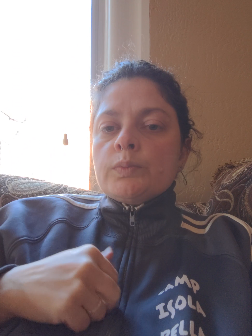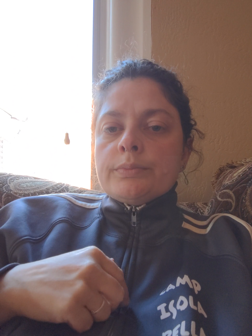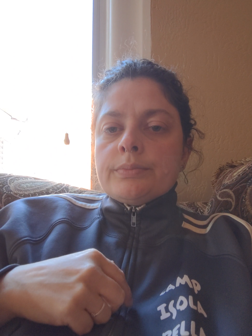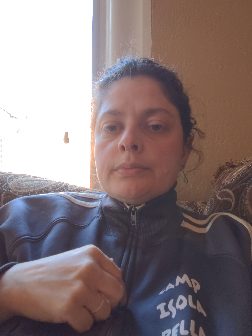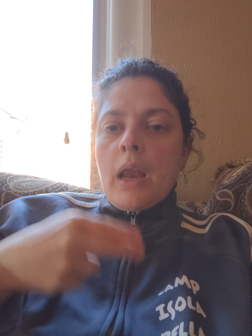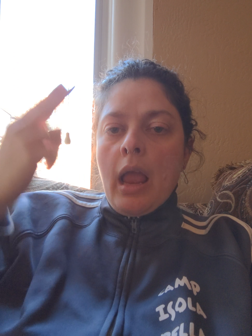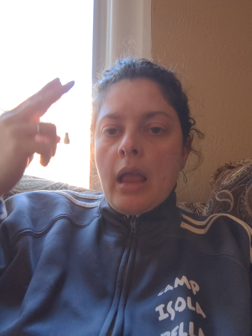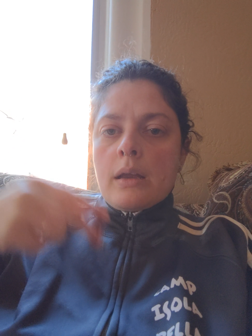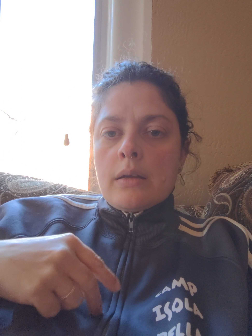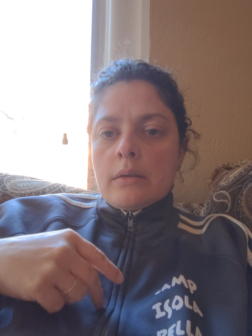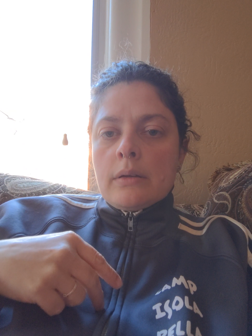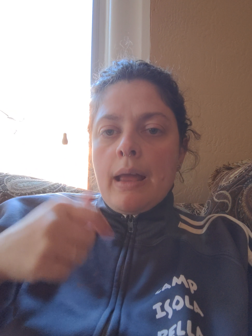high